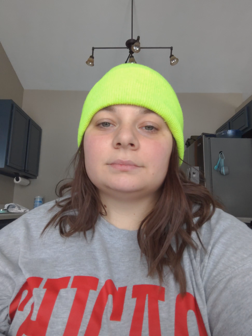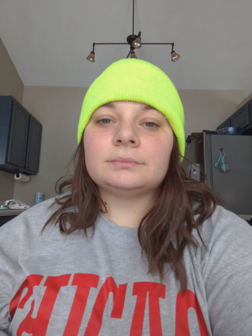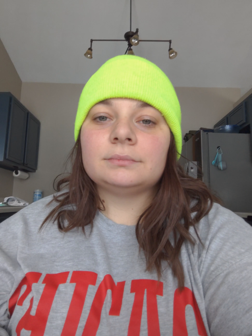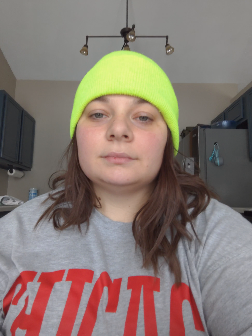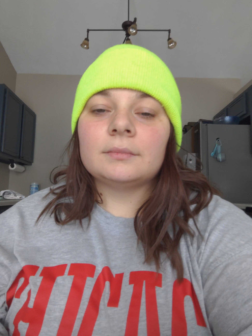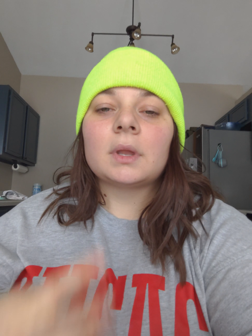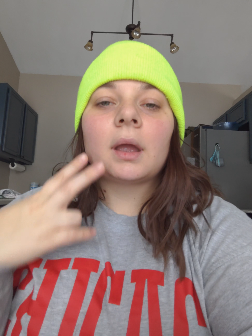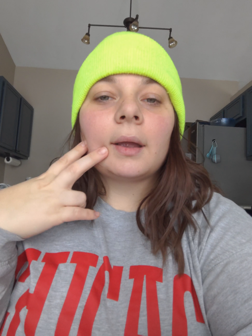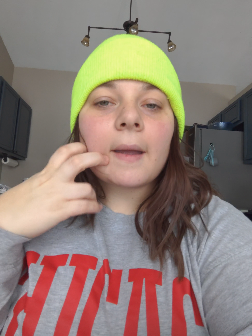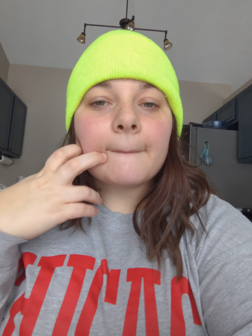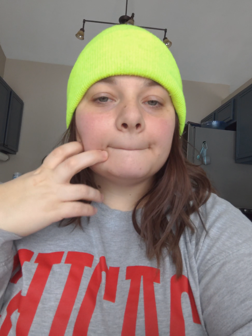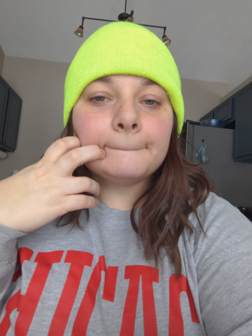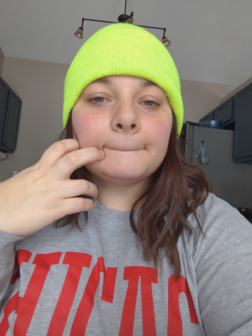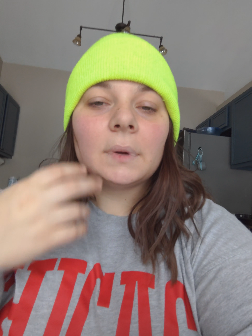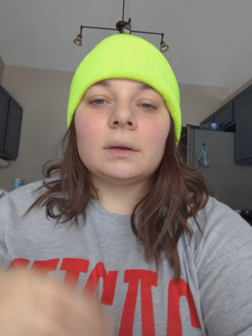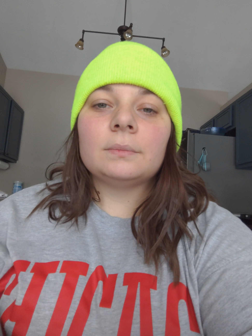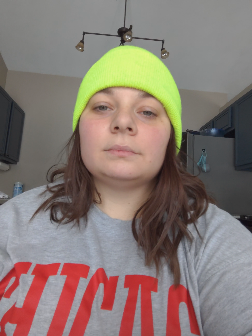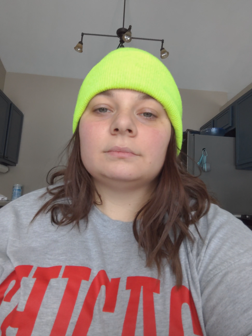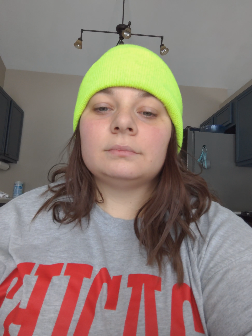gum